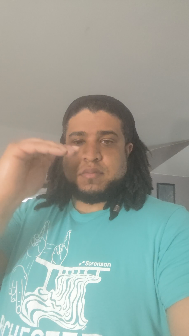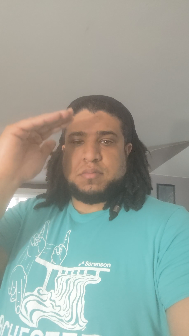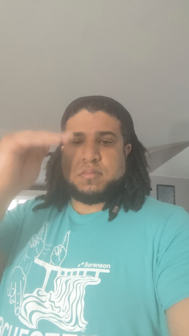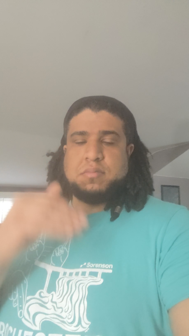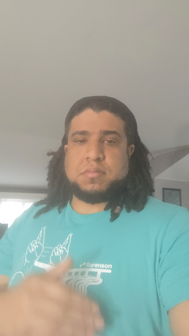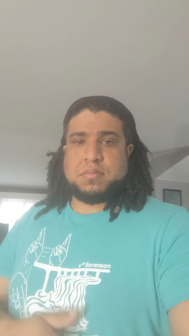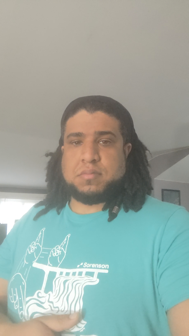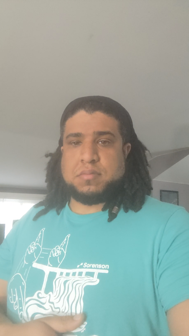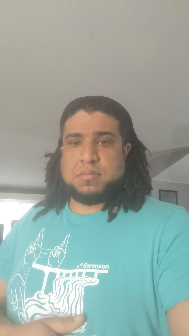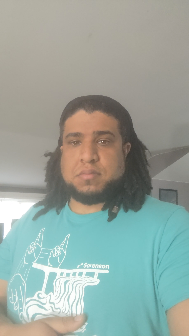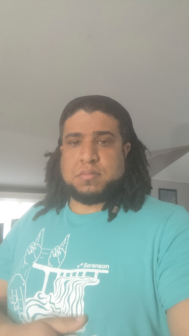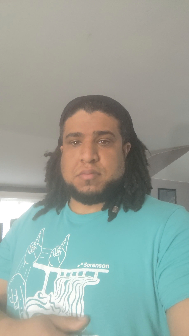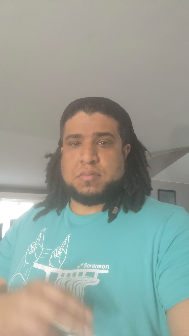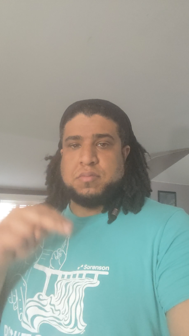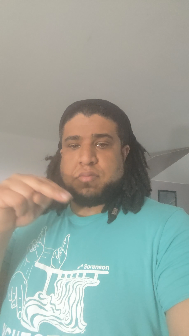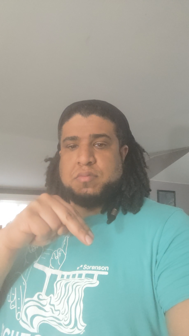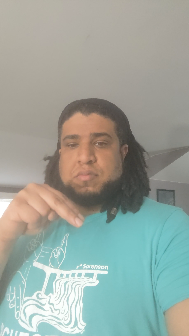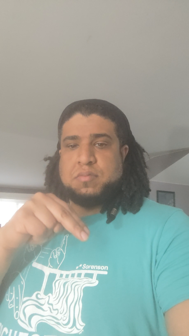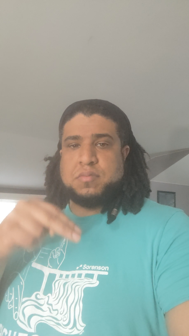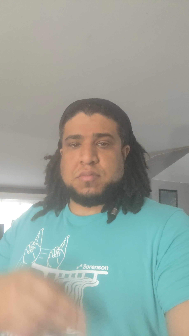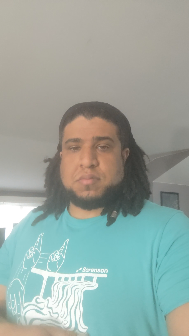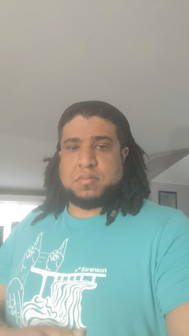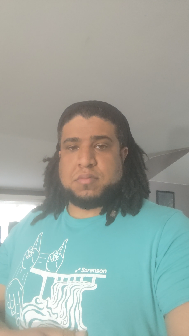nurse